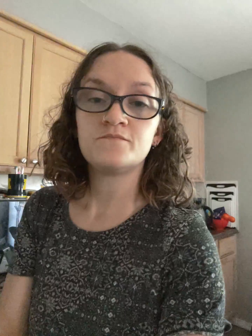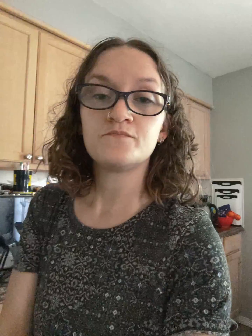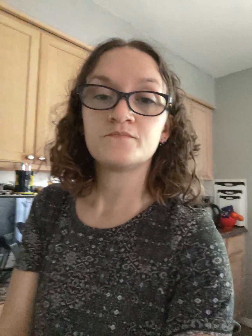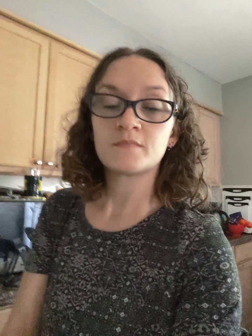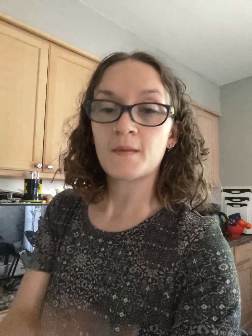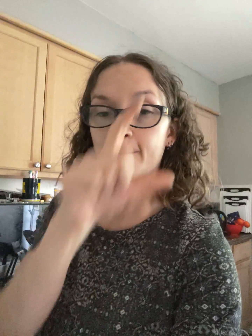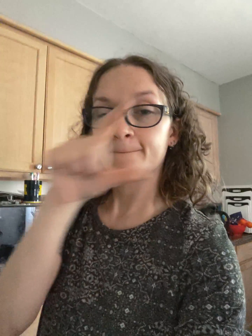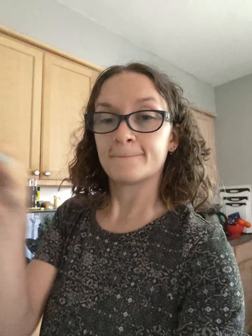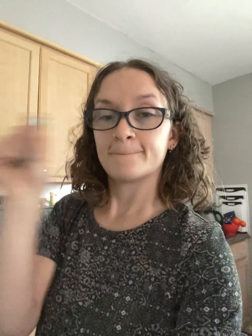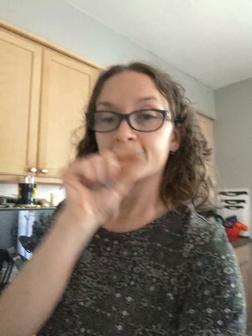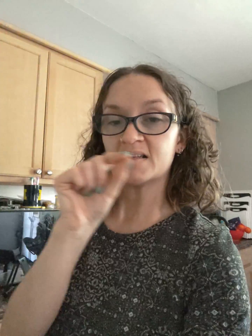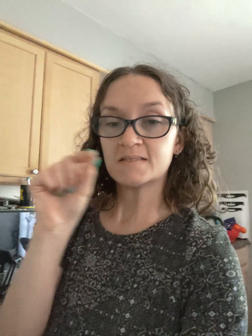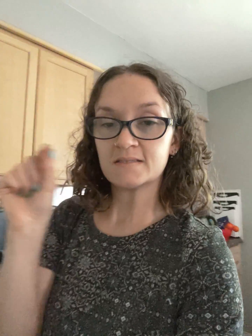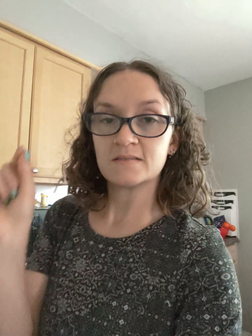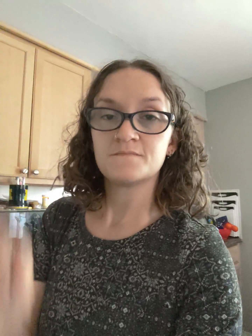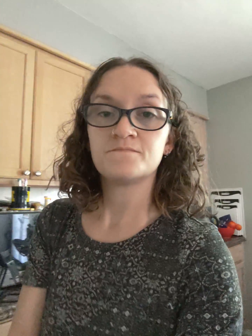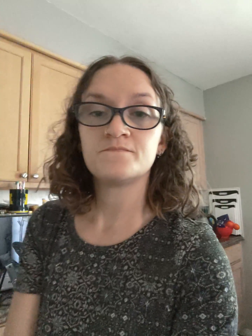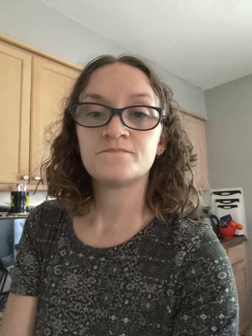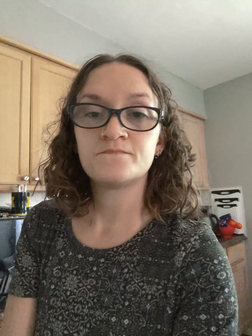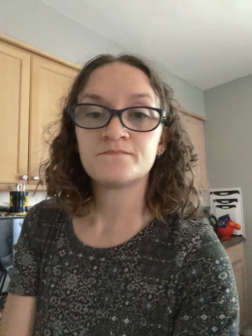peas